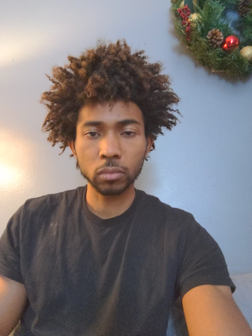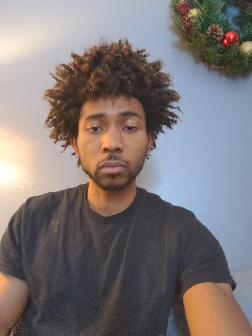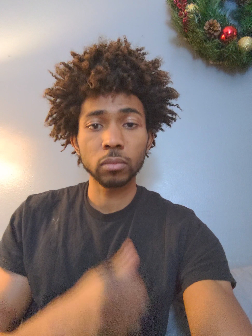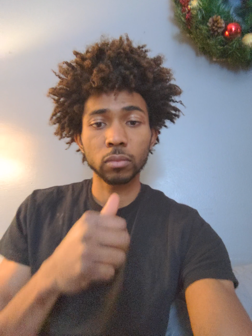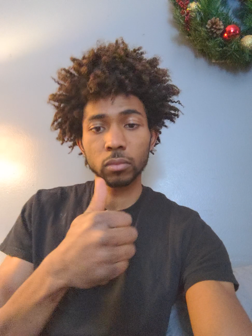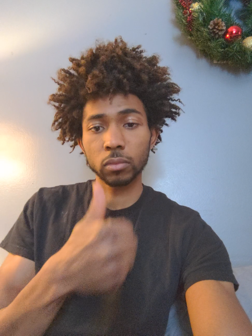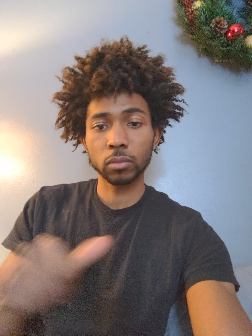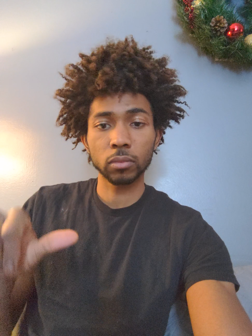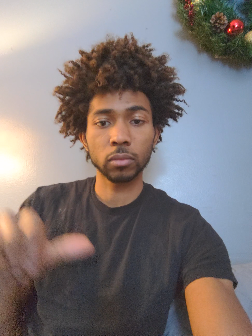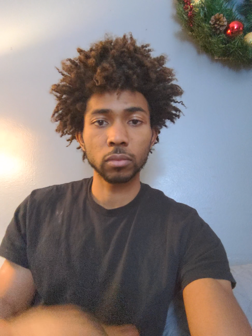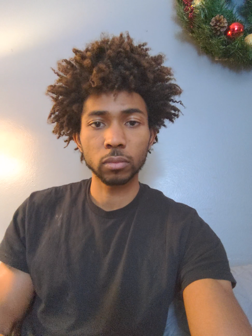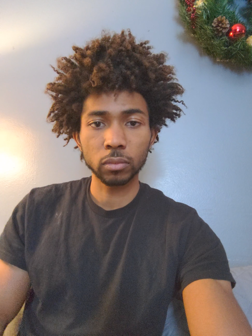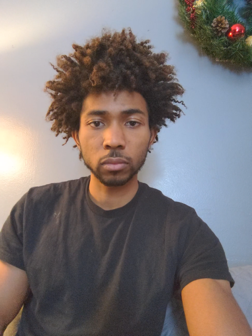any